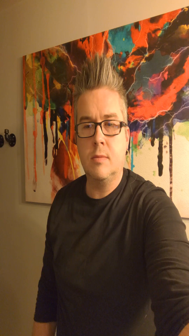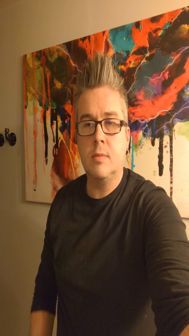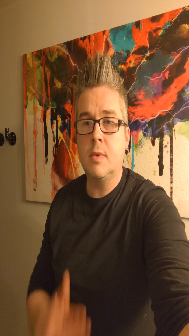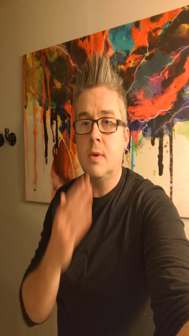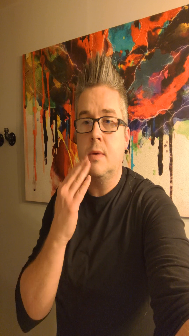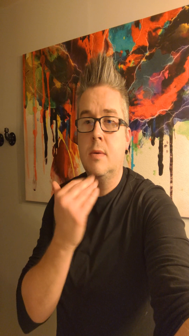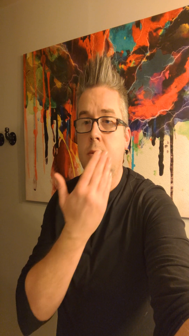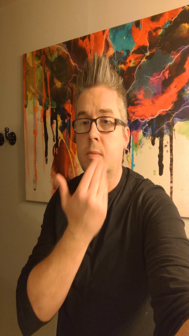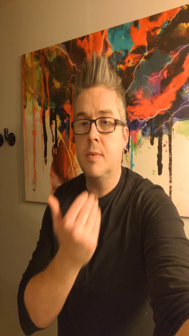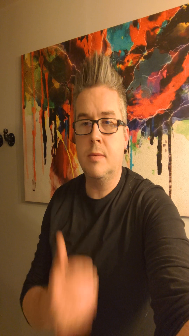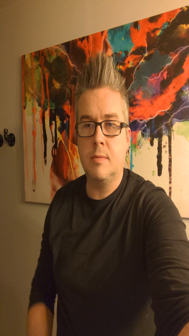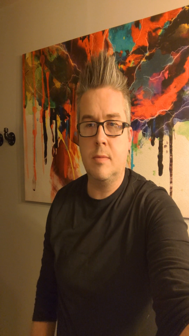napkin